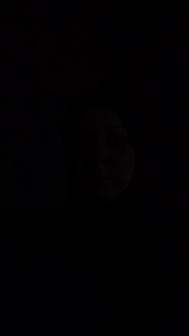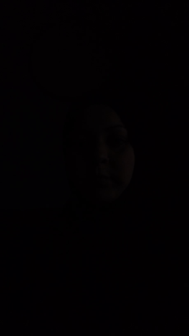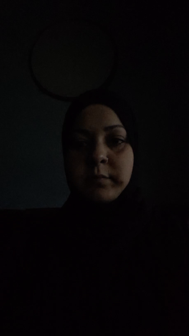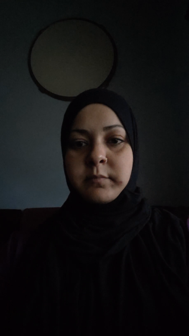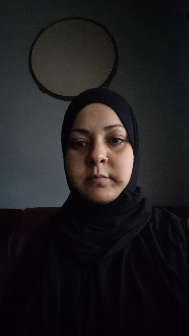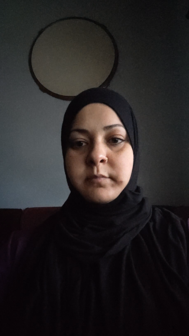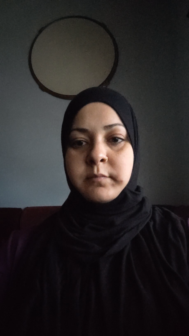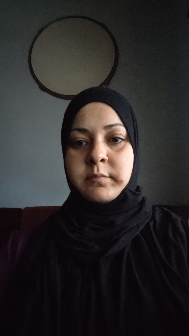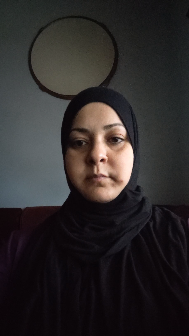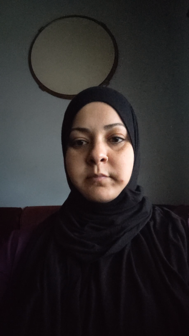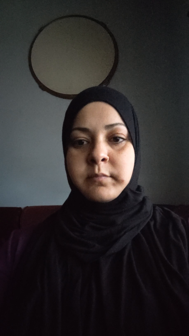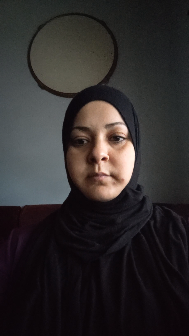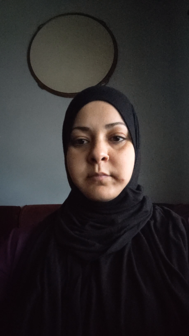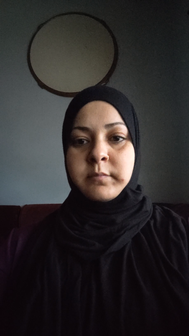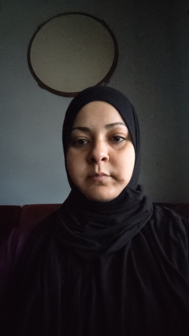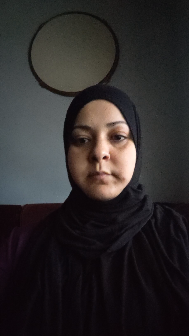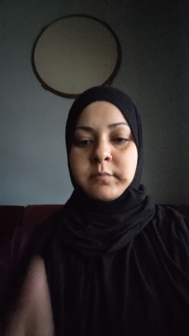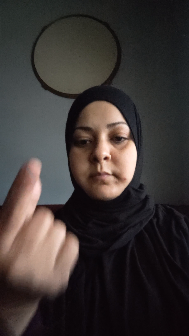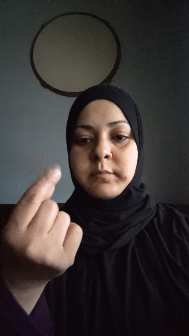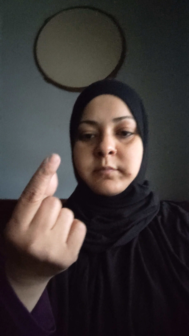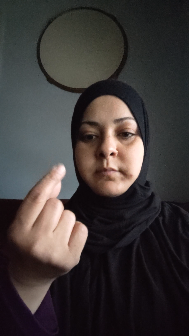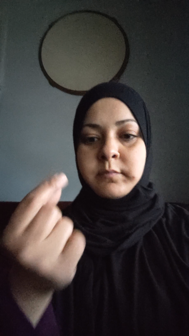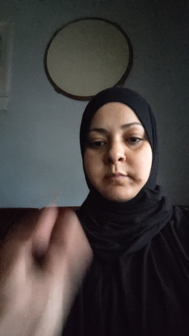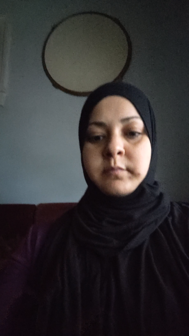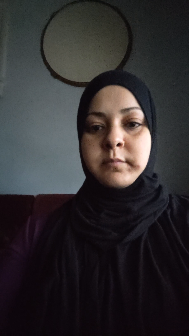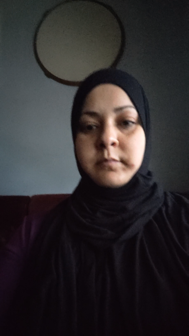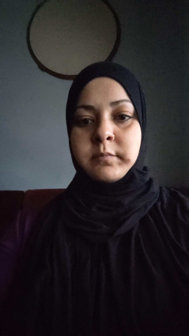do